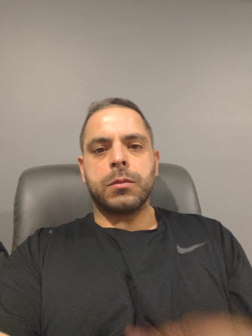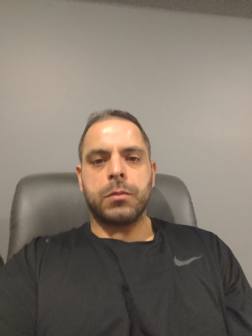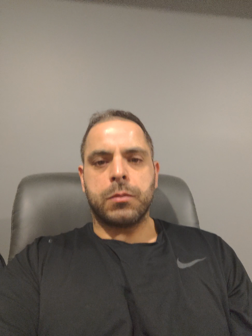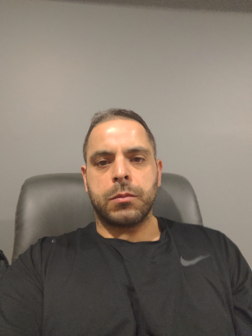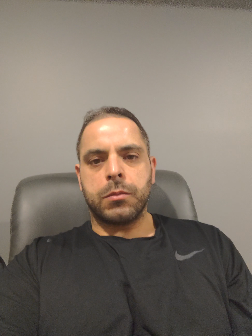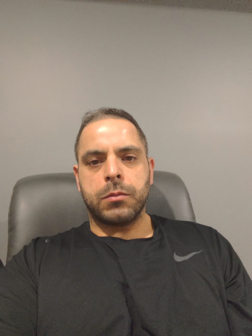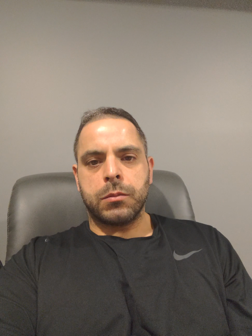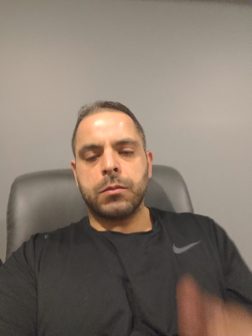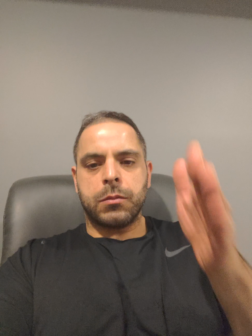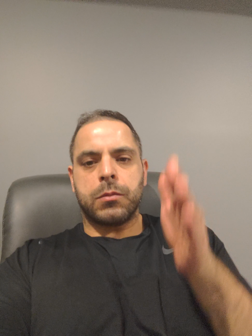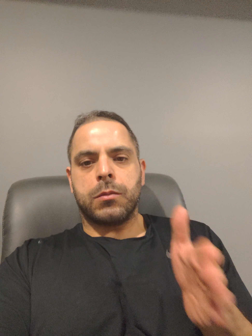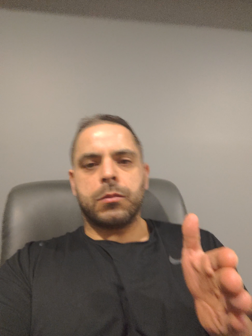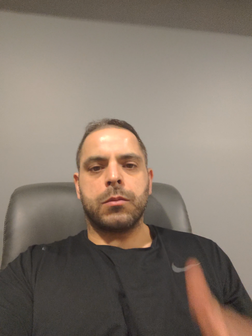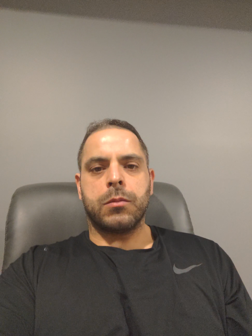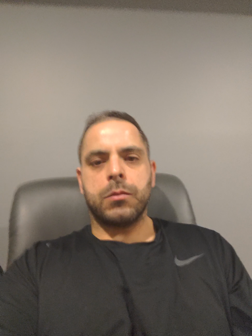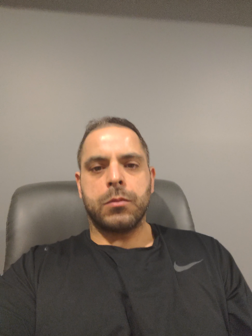beside